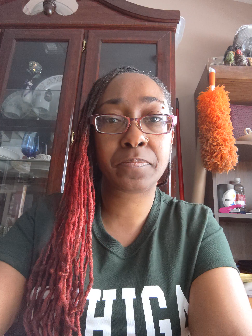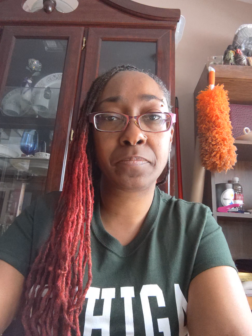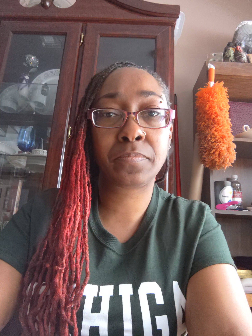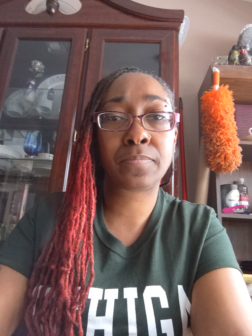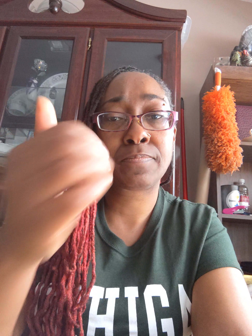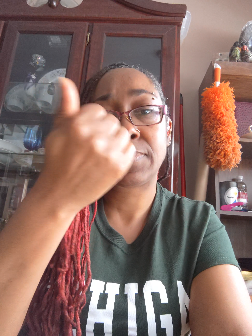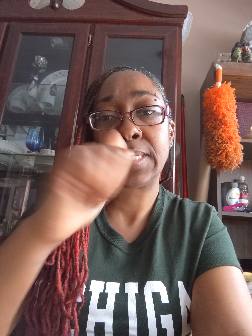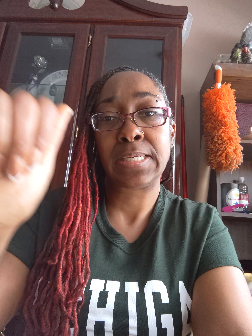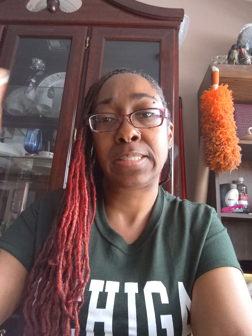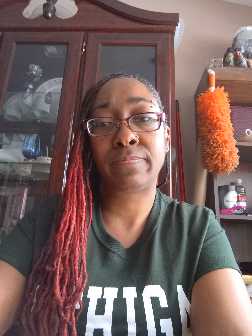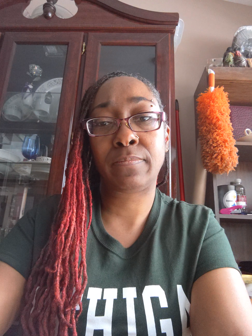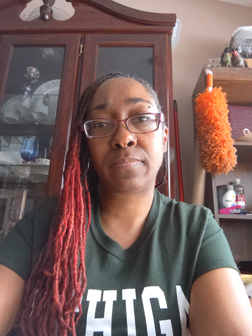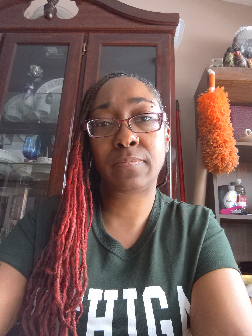any